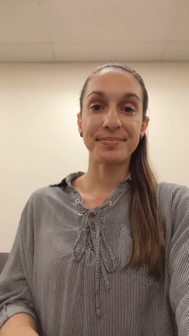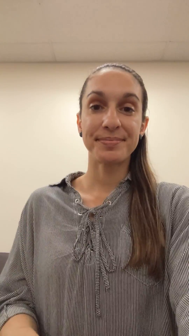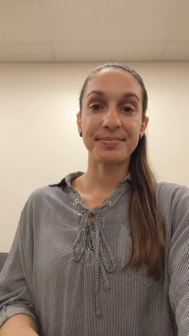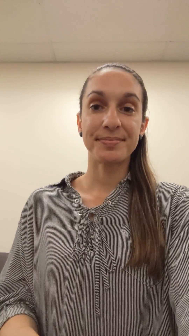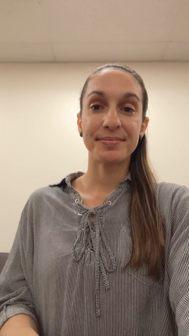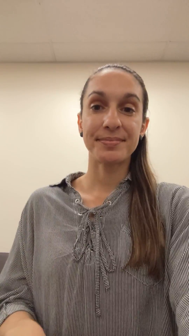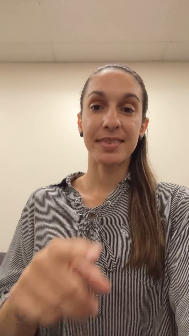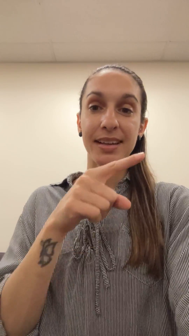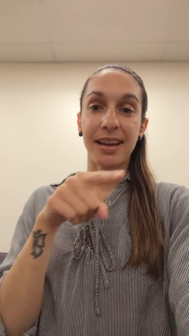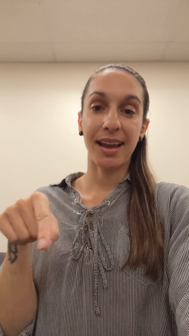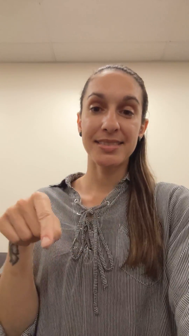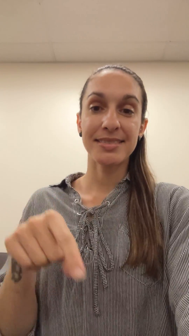cut